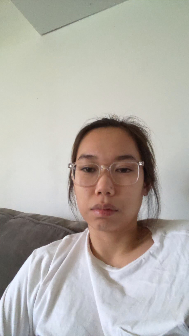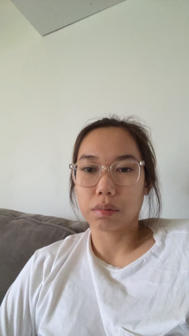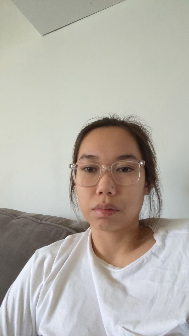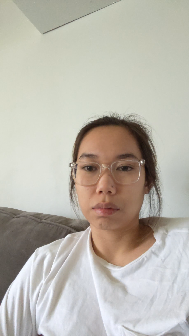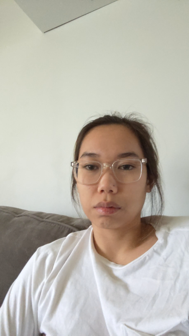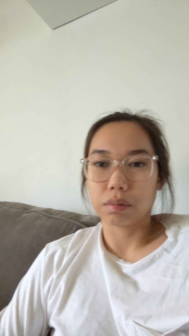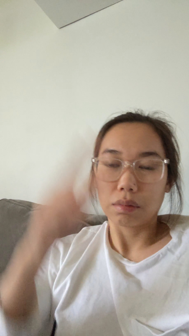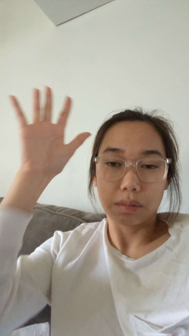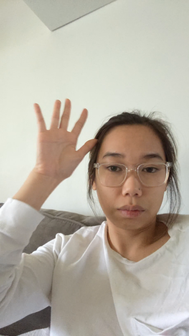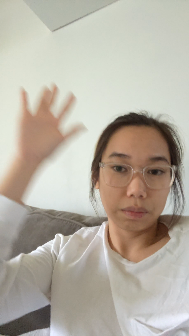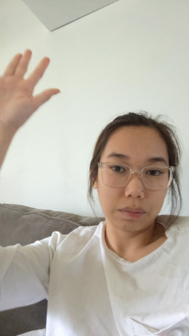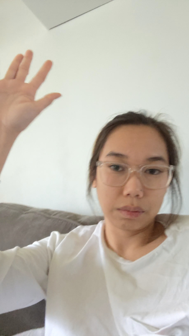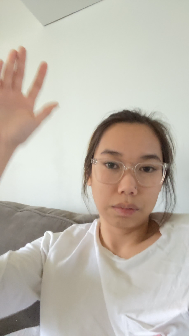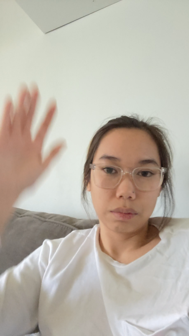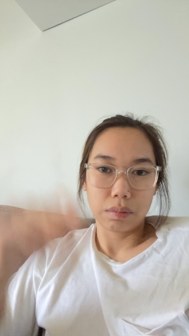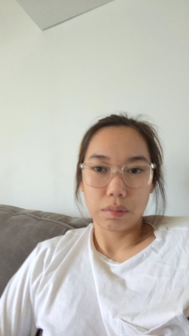deer